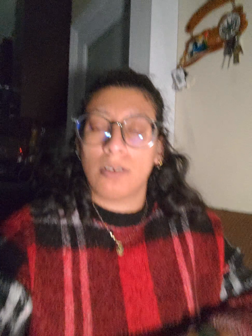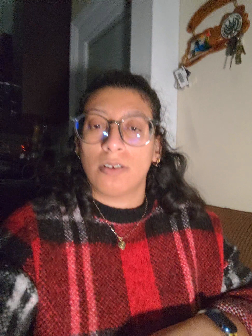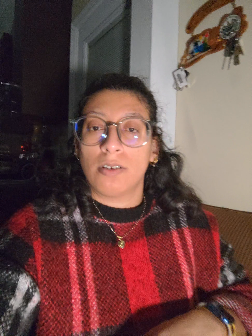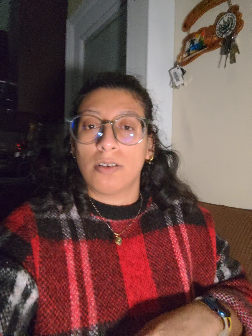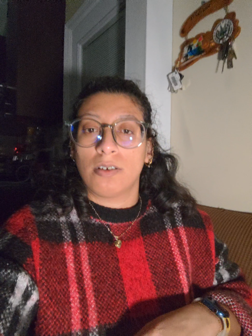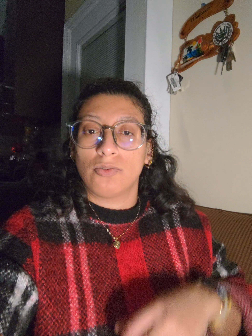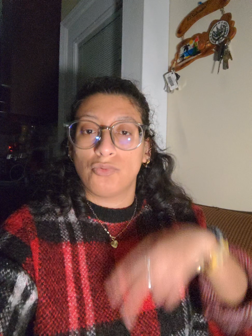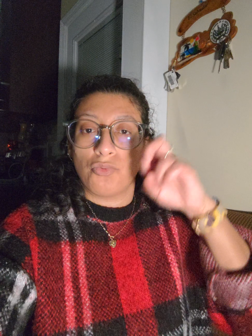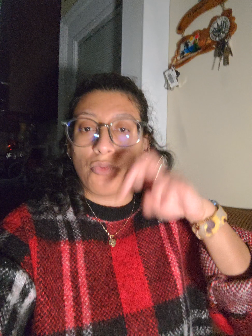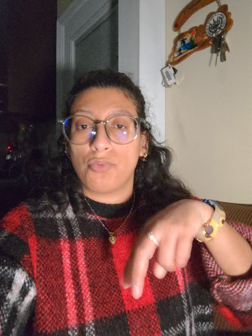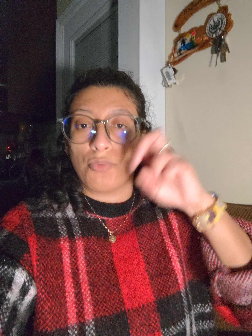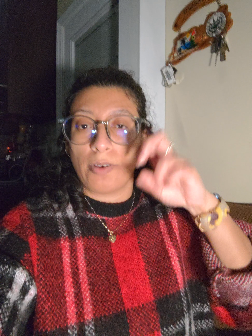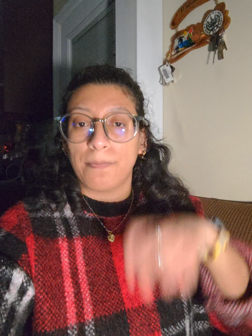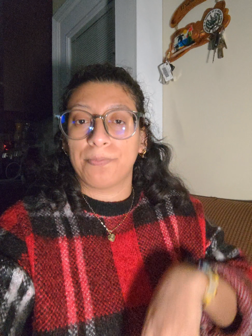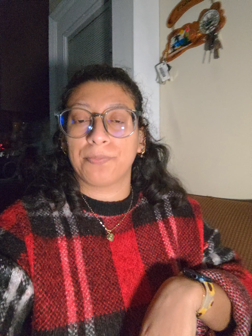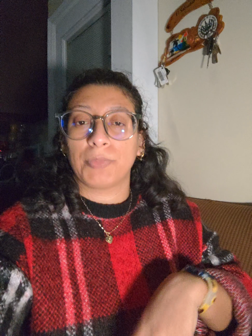jump